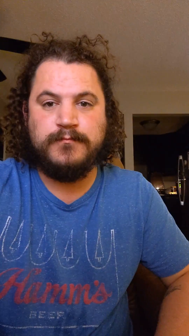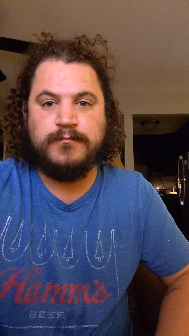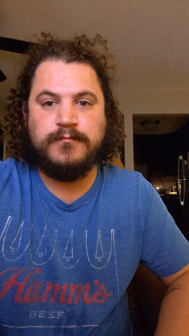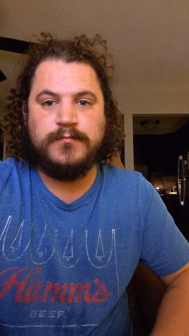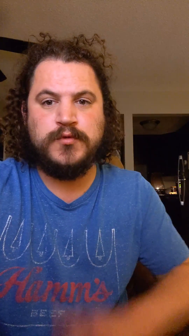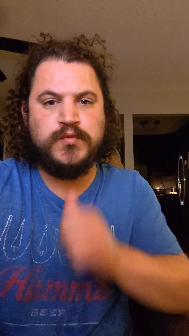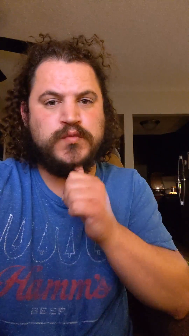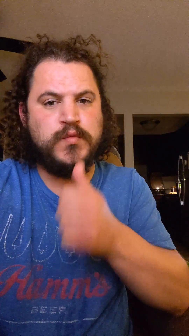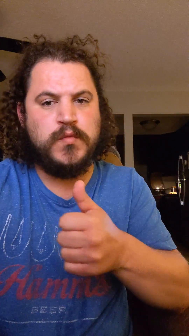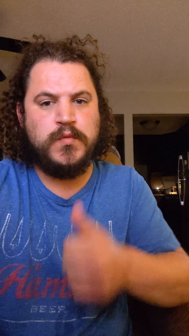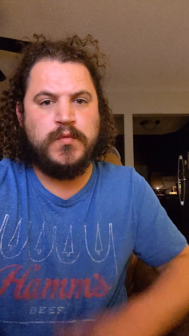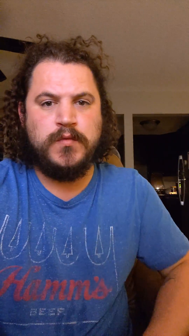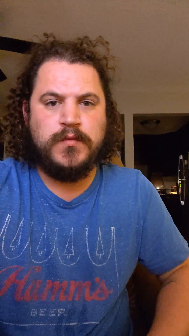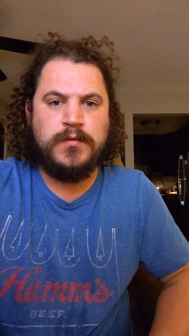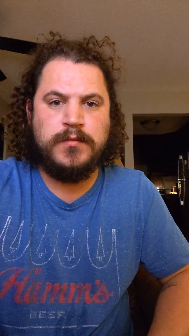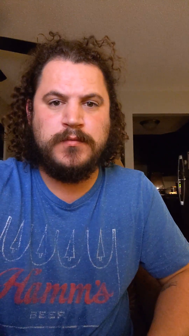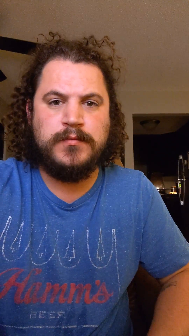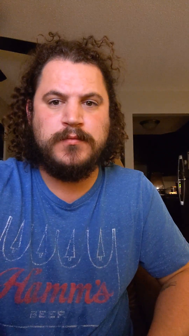don't